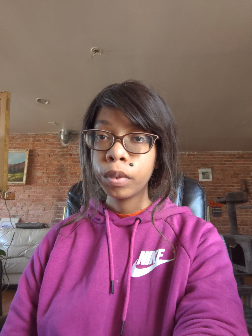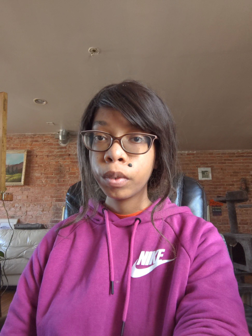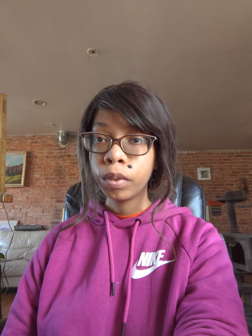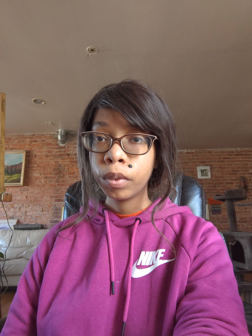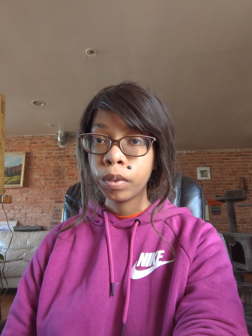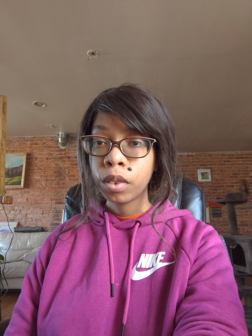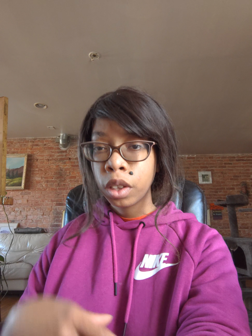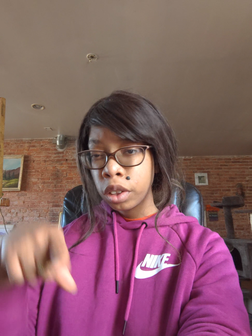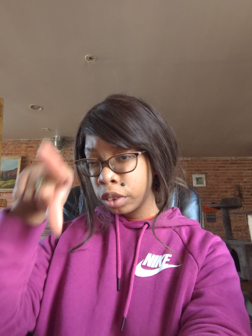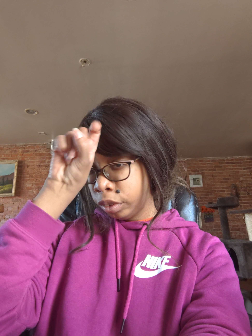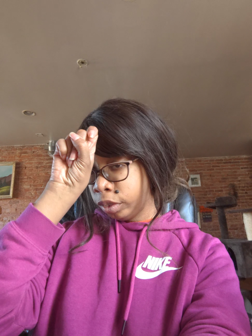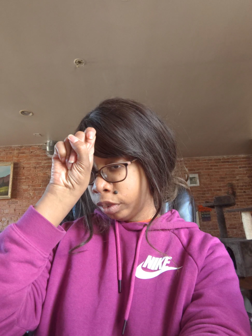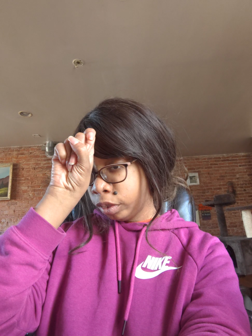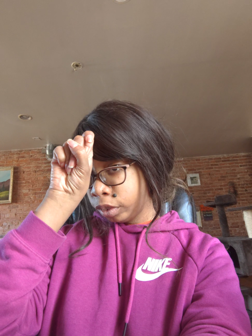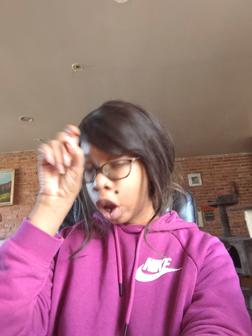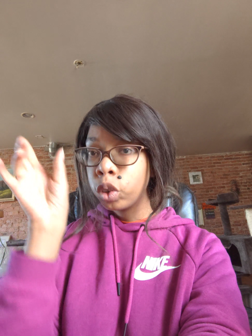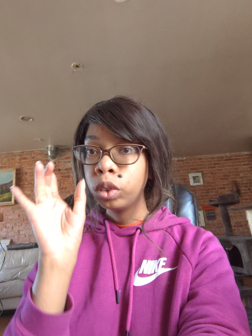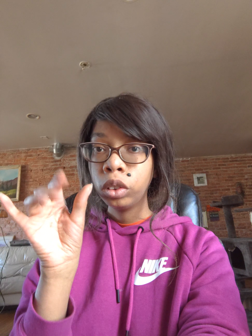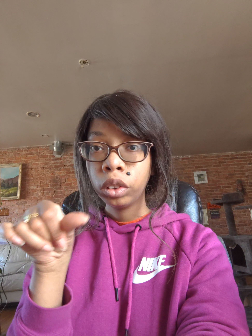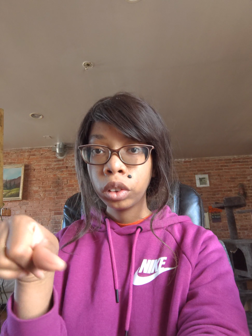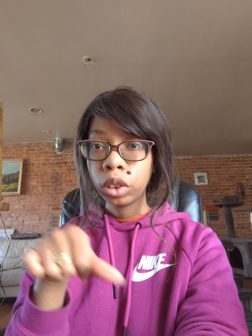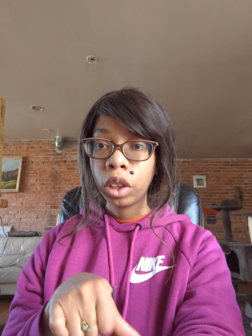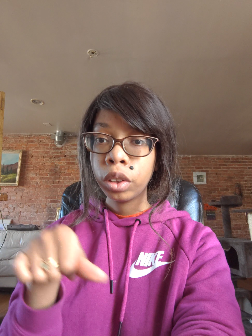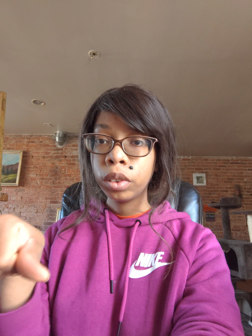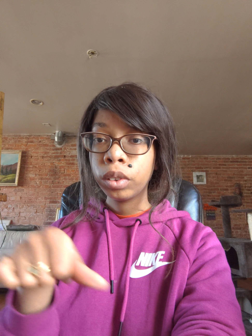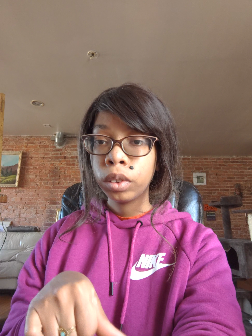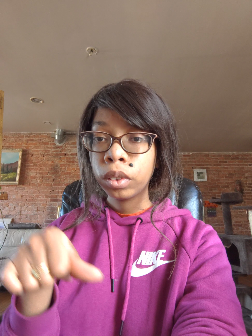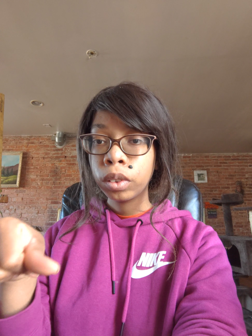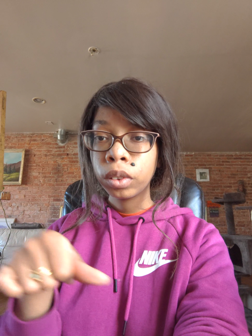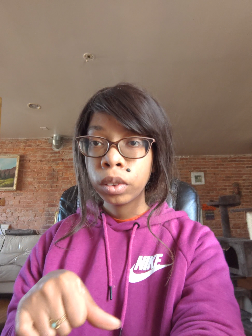puzzle